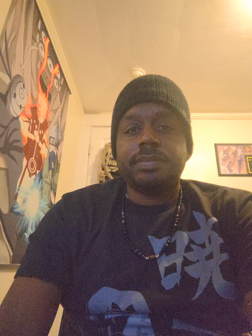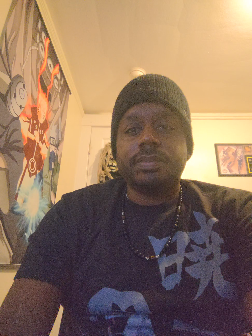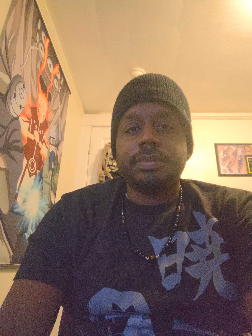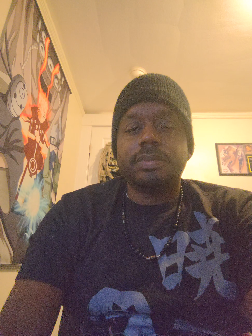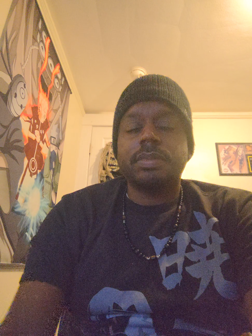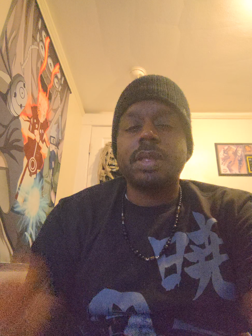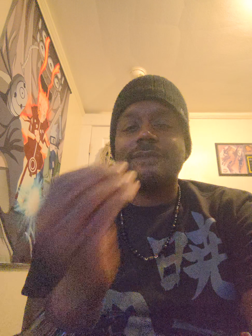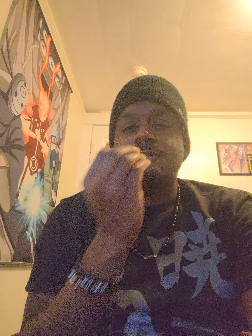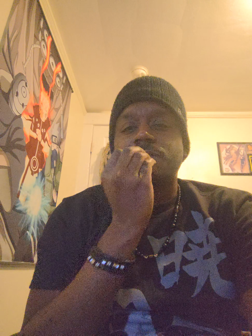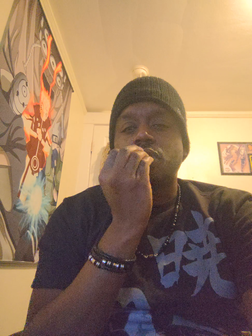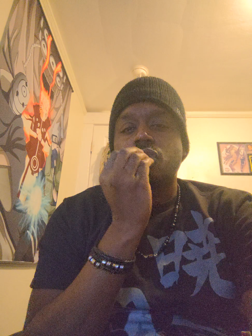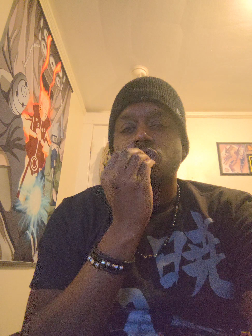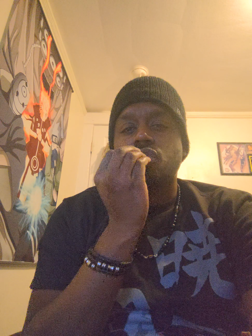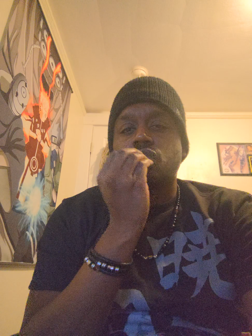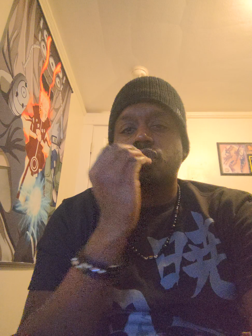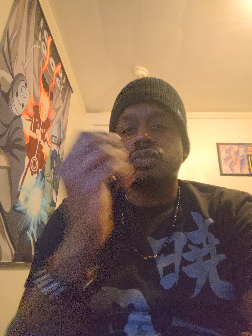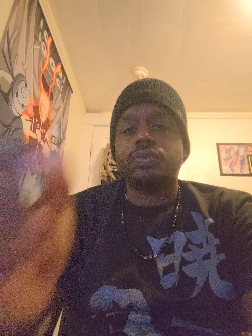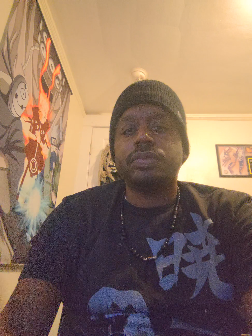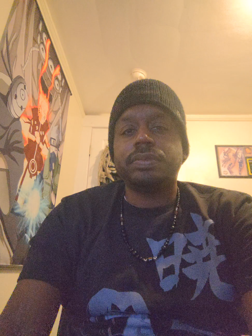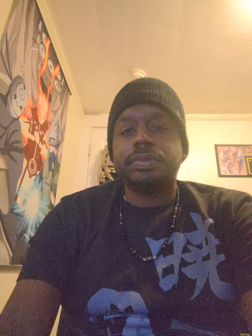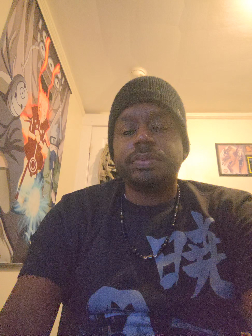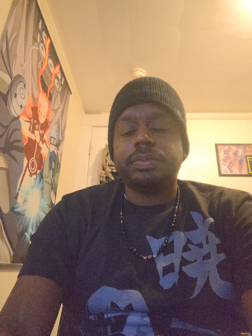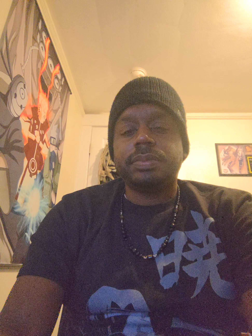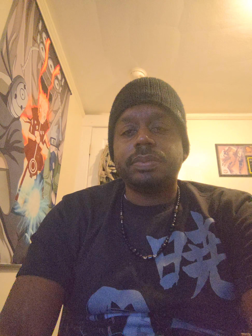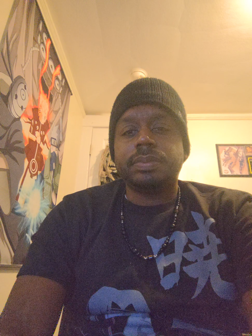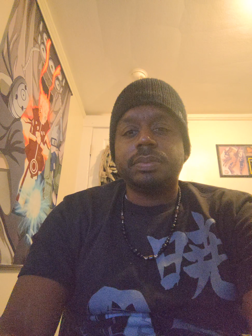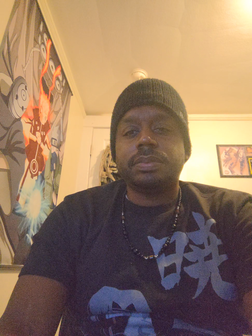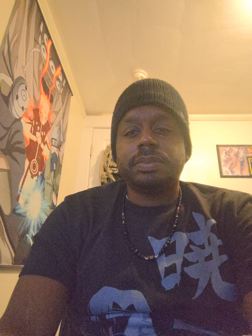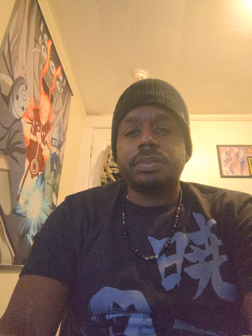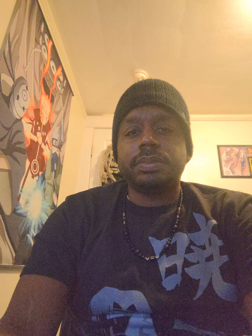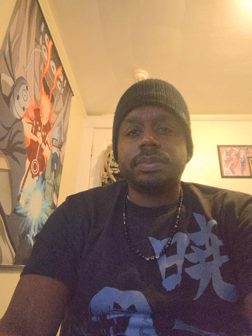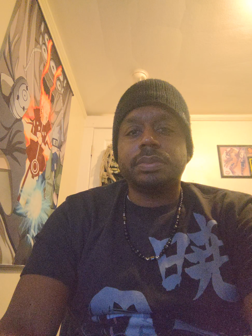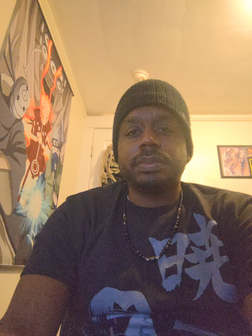food